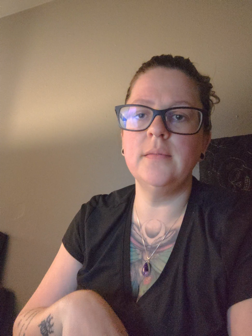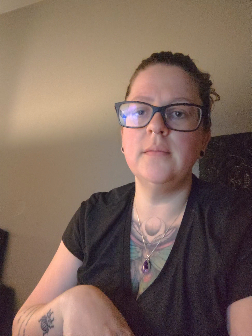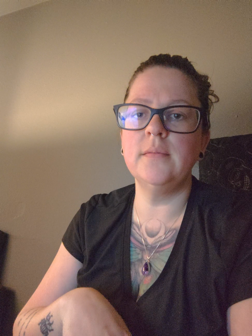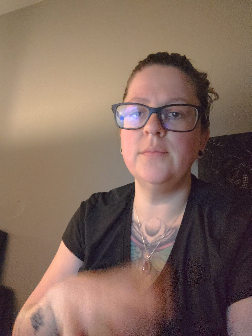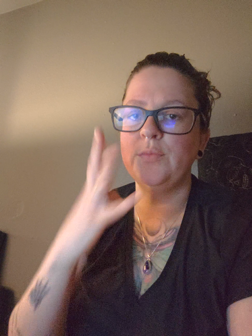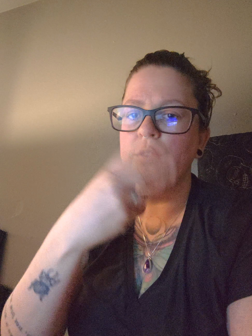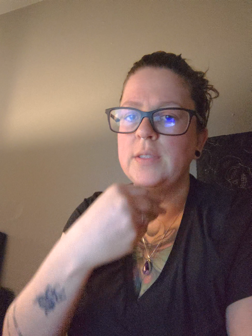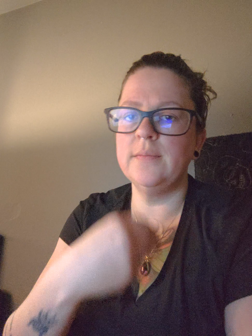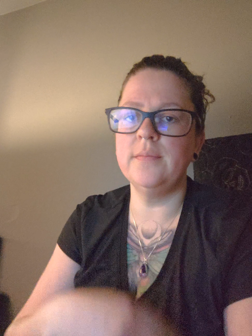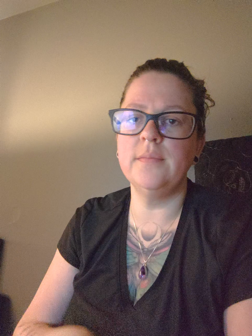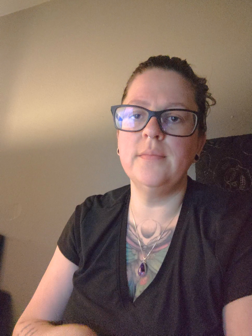pretty